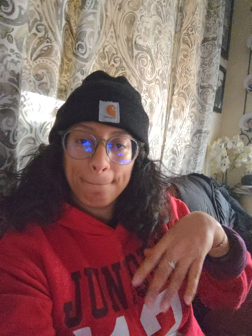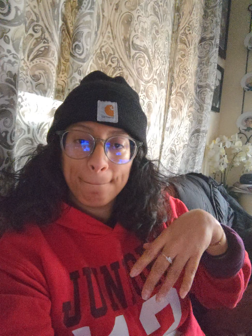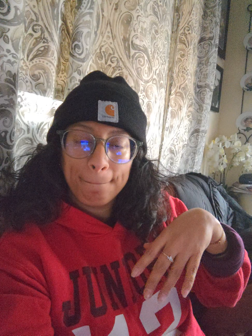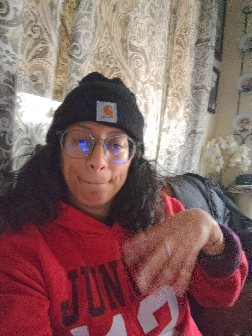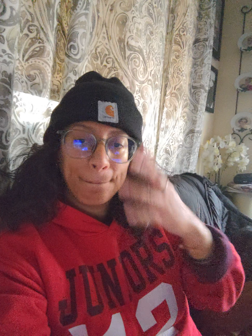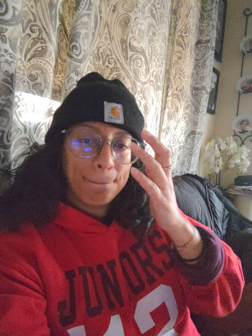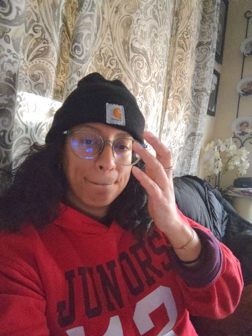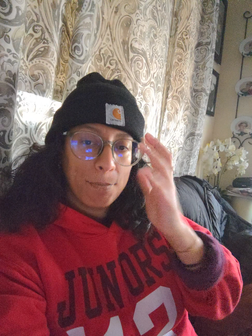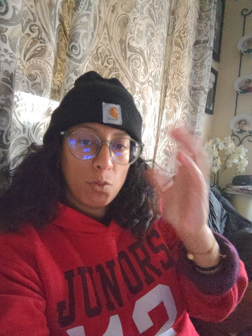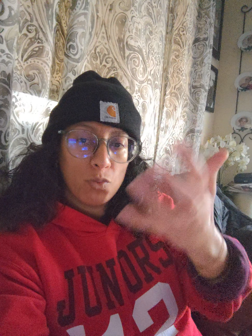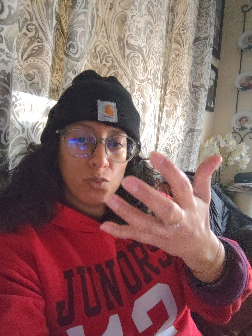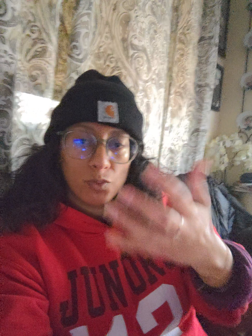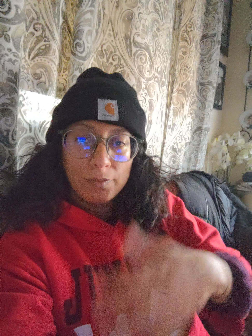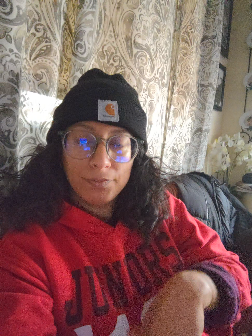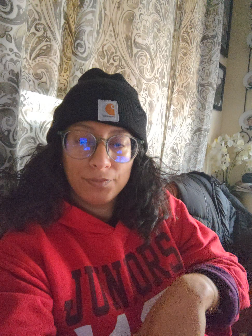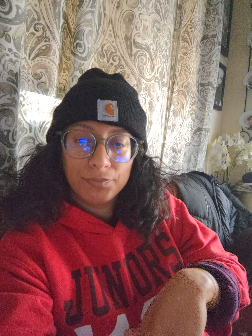balloon